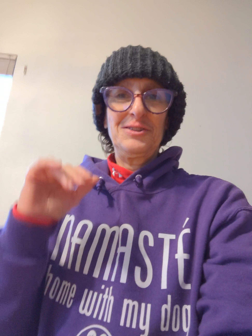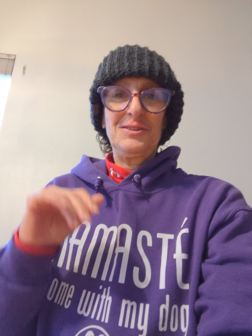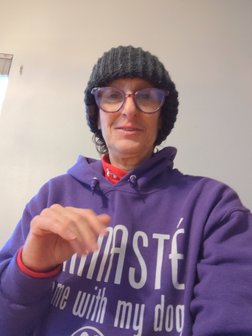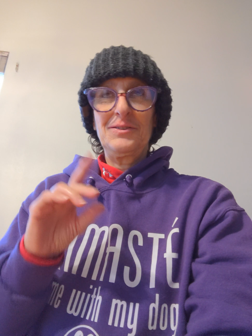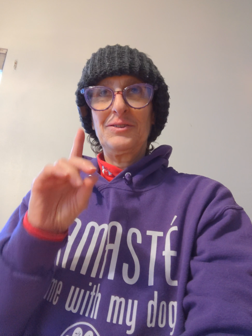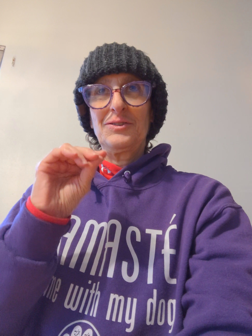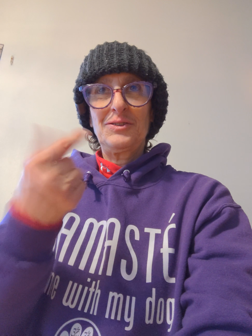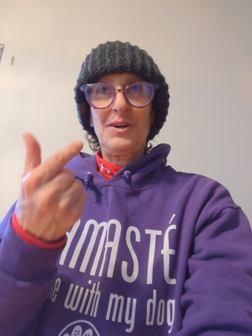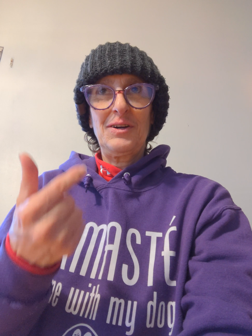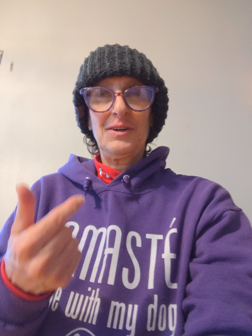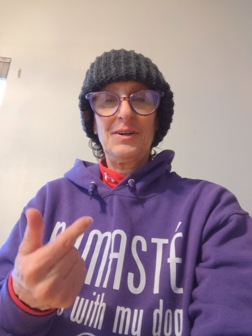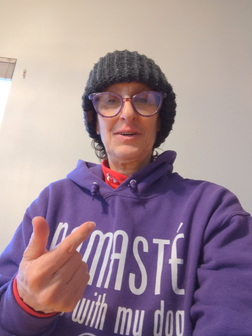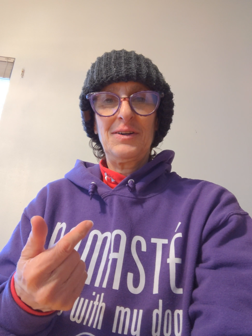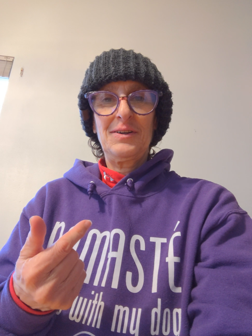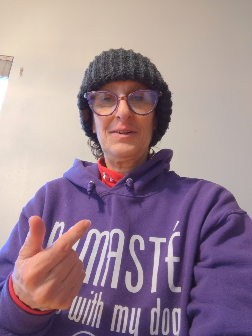dog